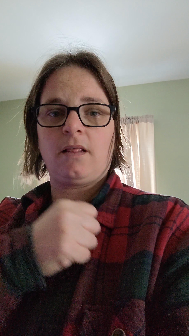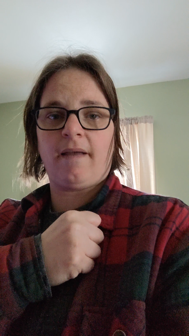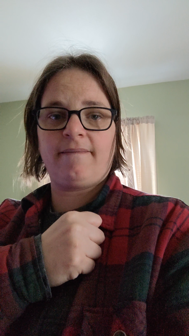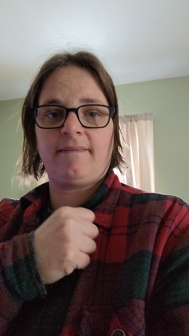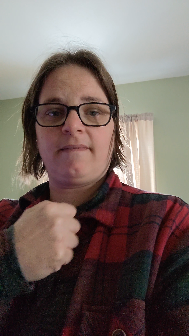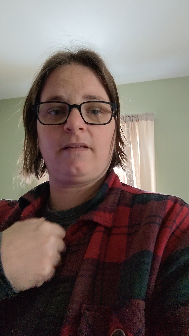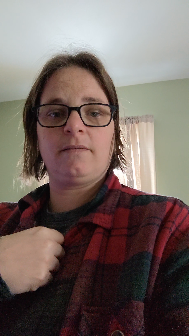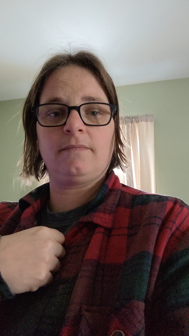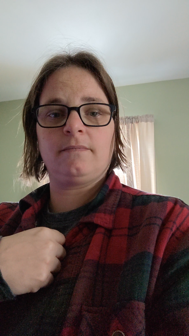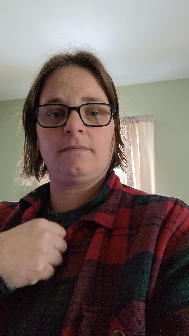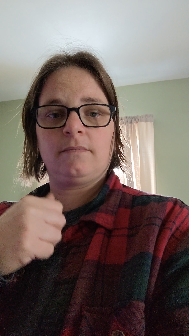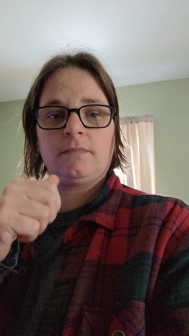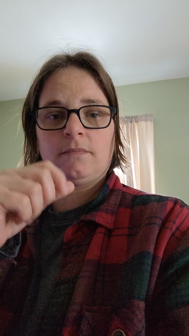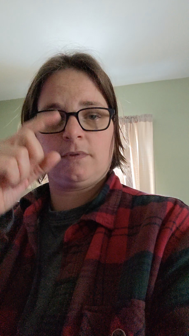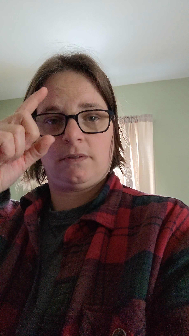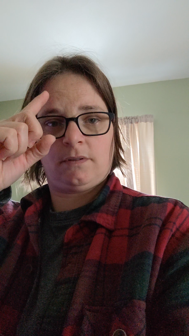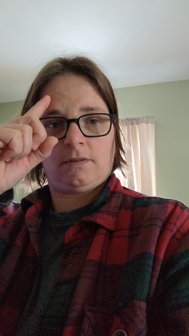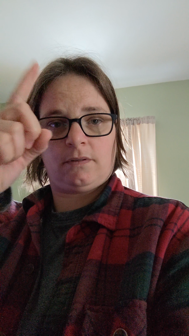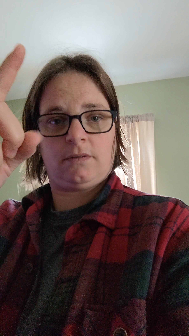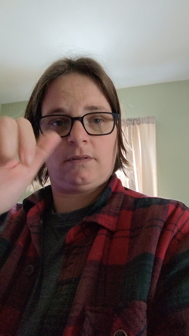dime